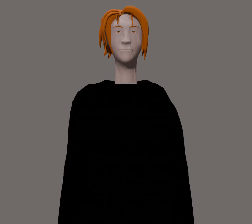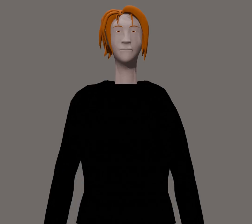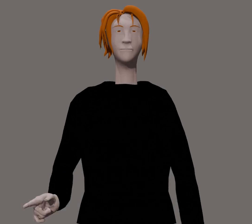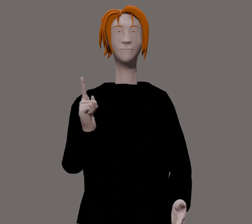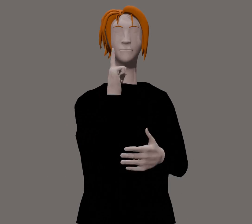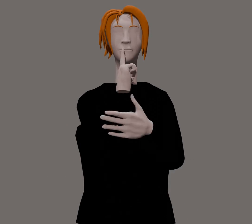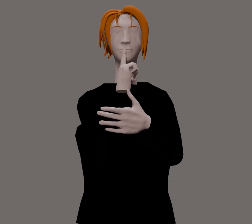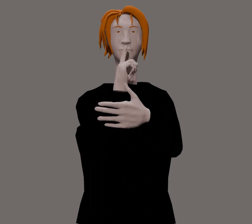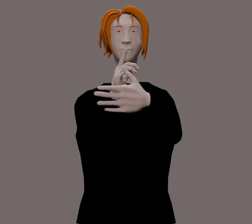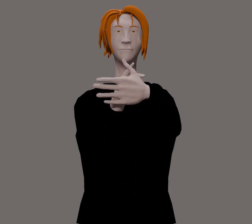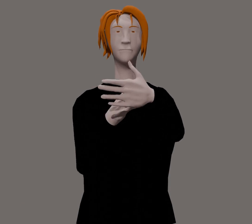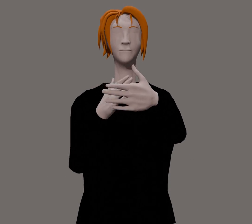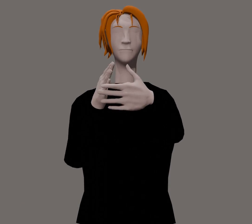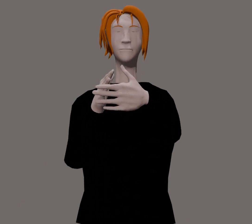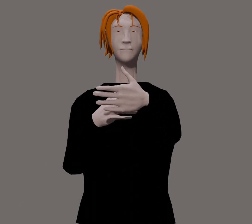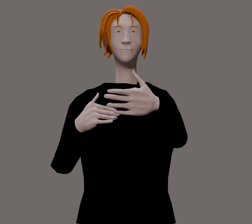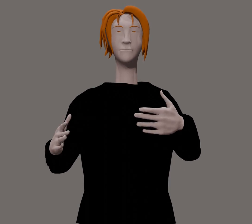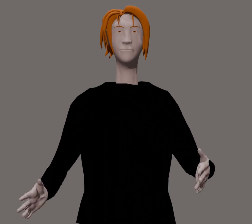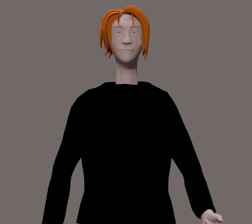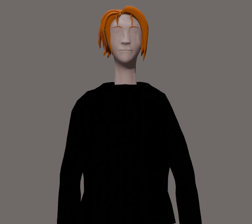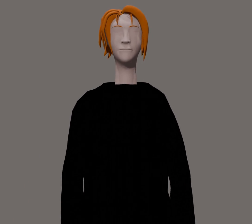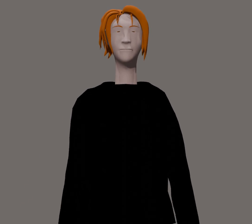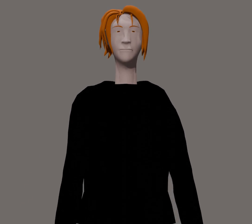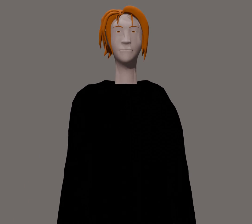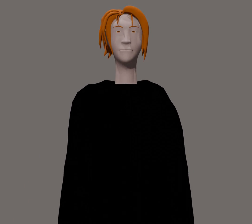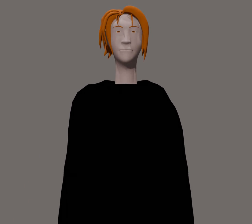Cakewalk